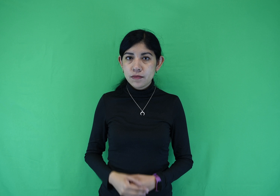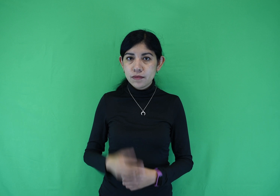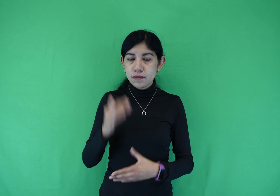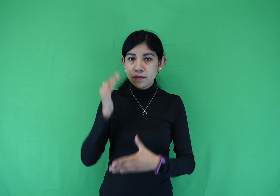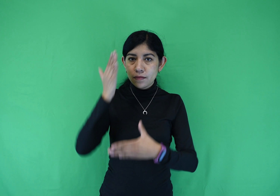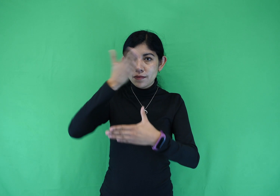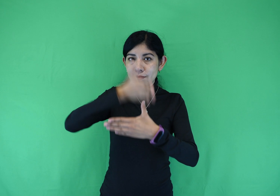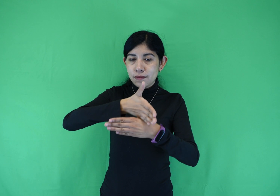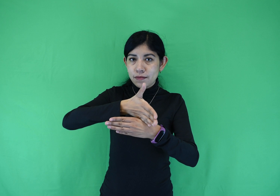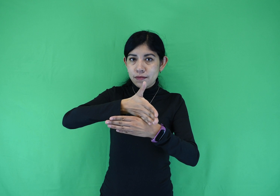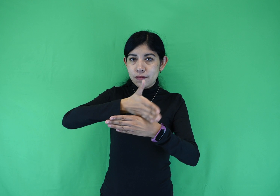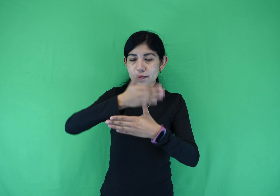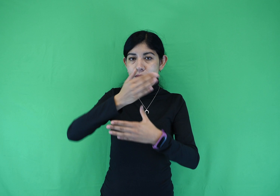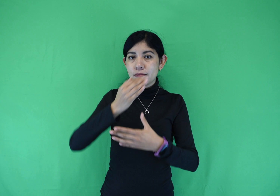ir